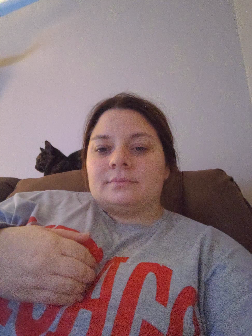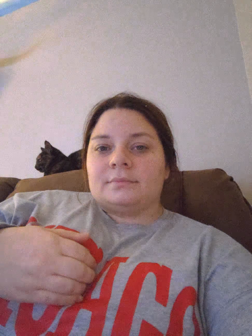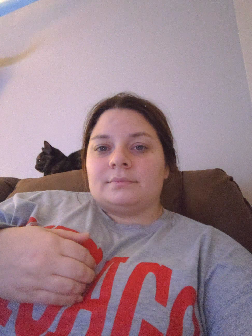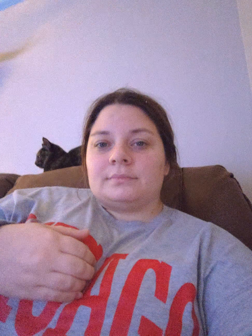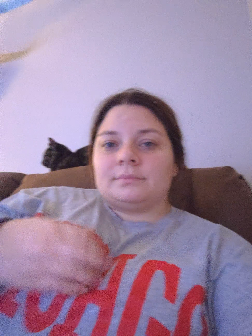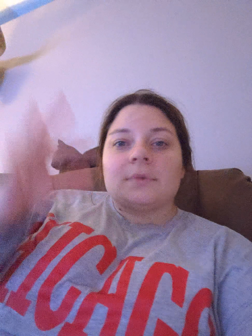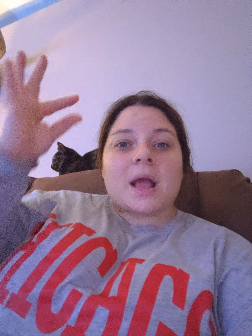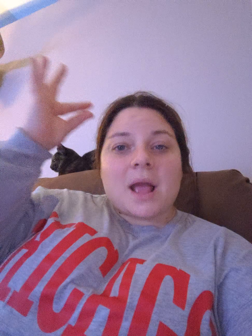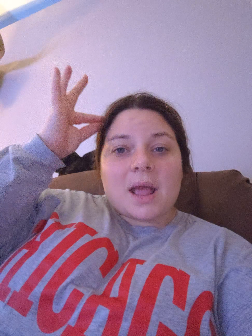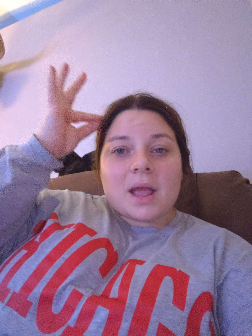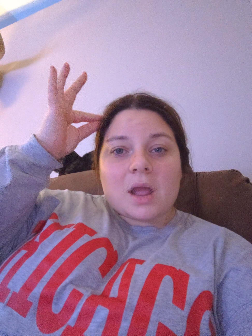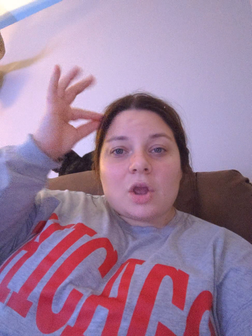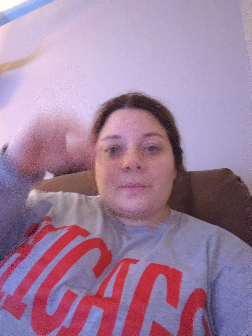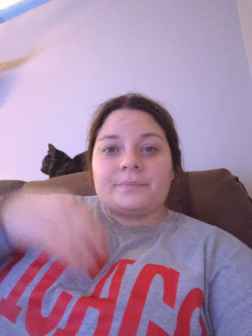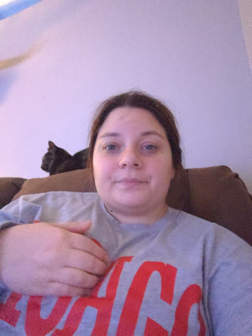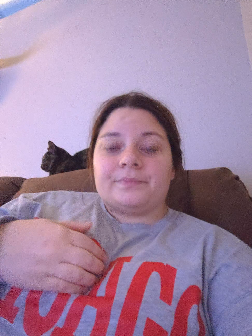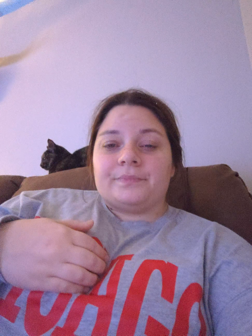hair